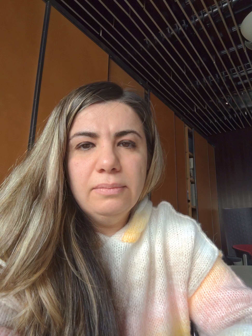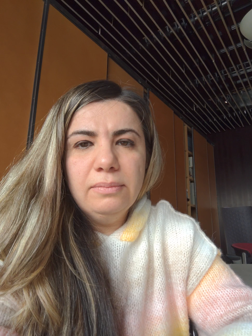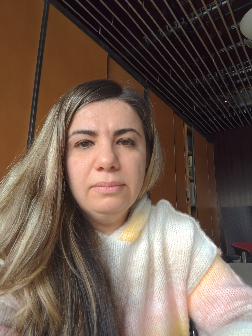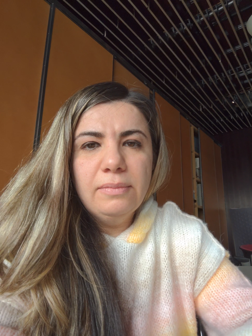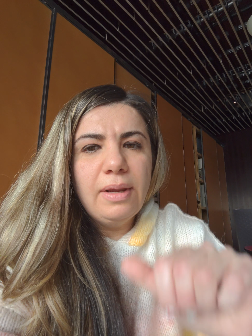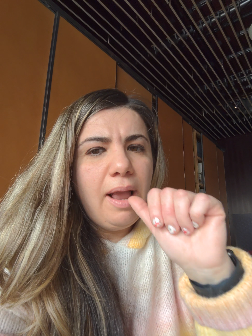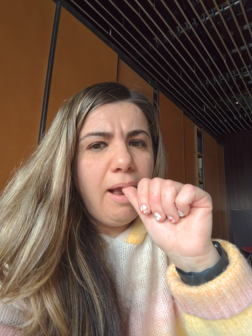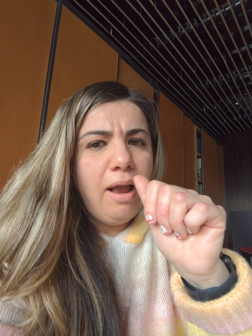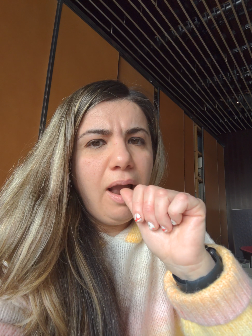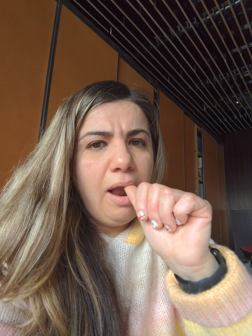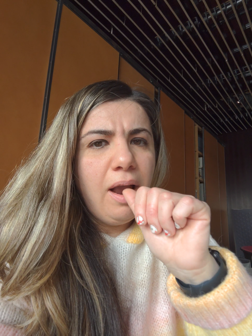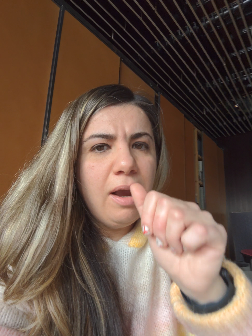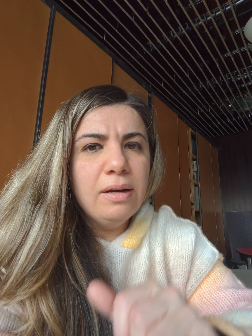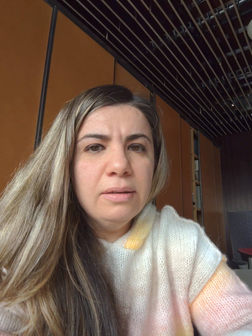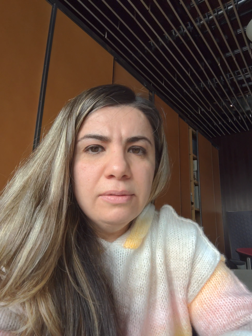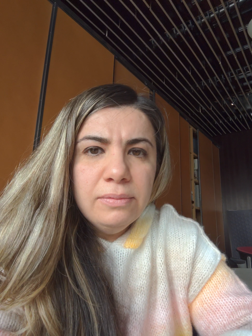nuts